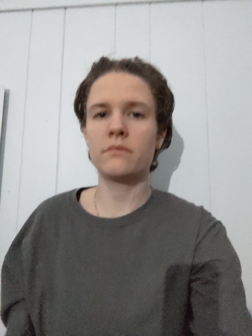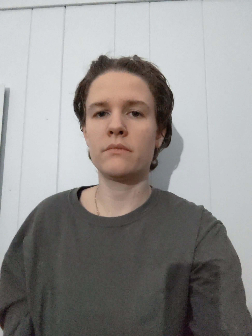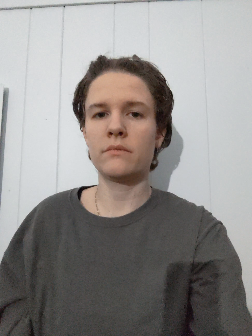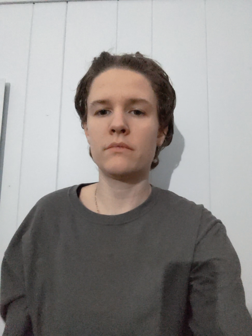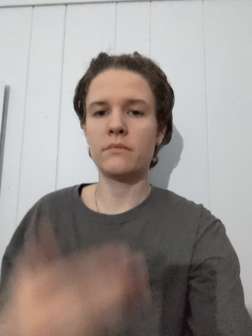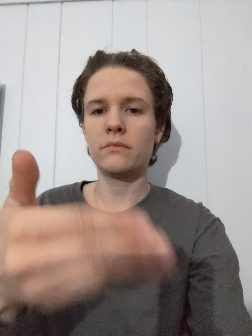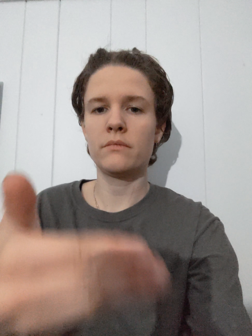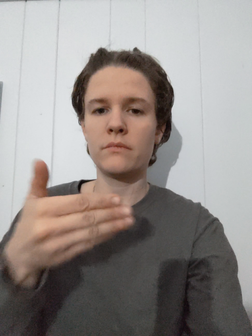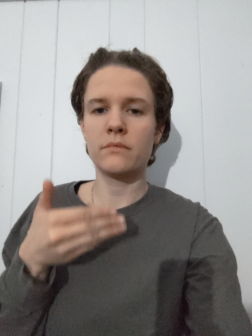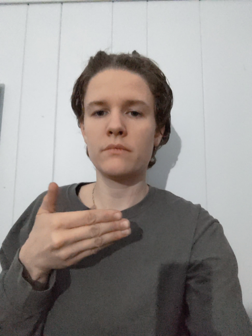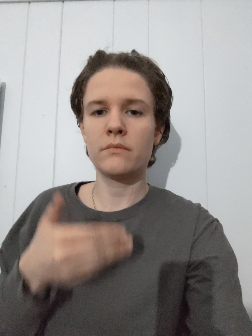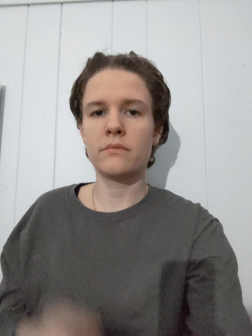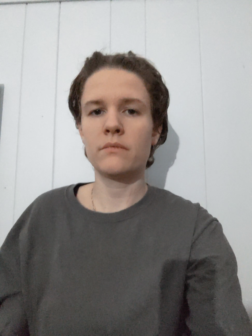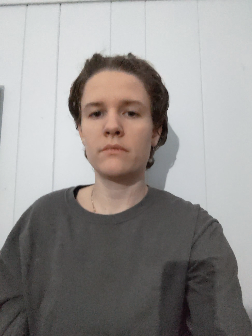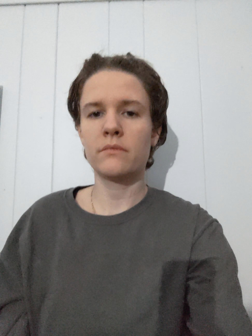before